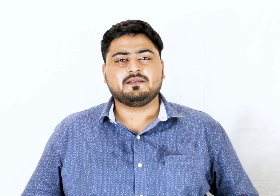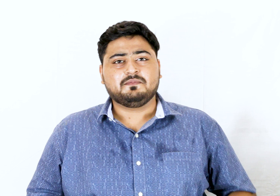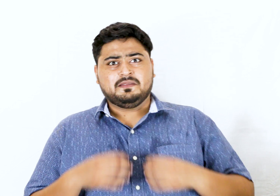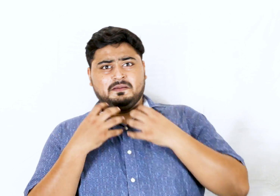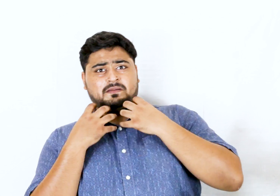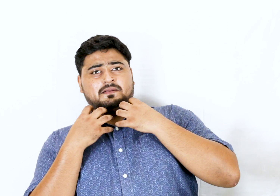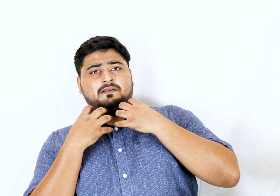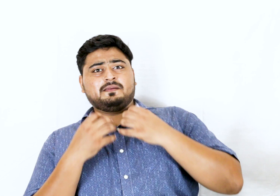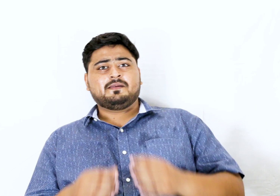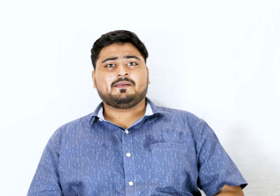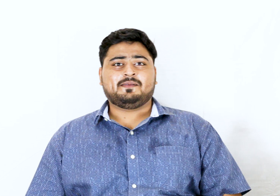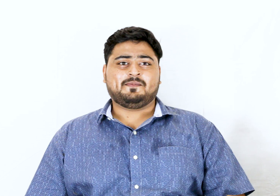scared